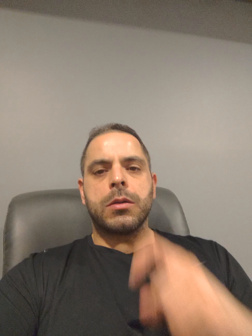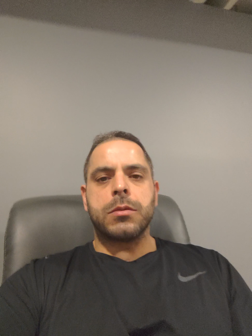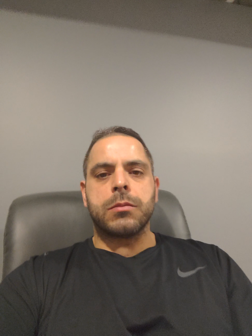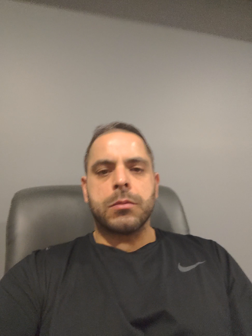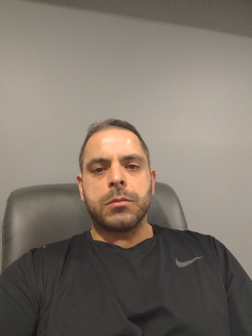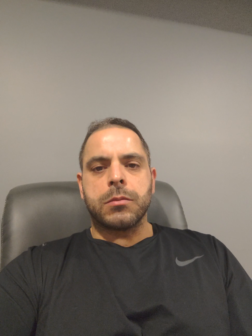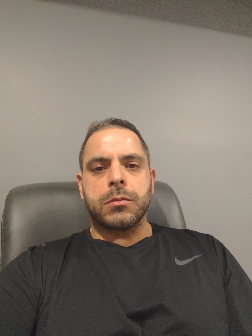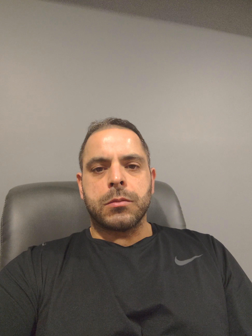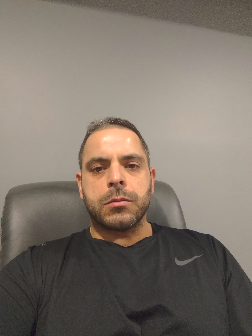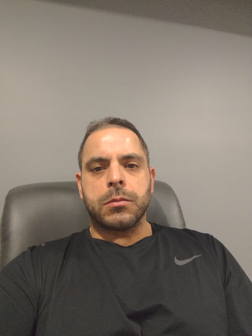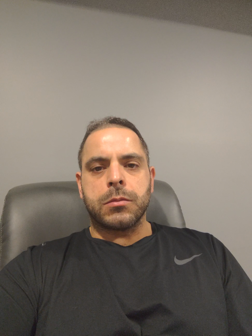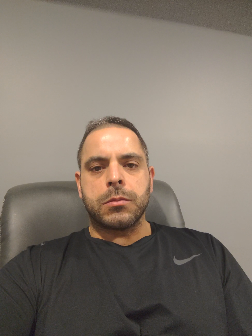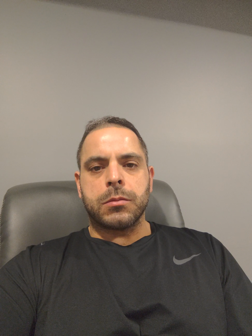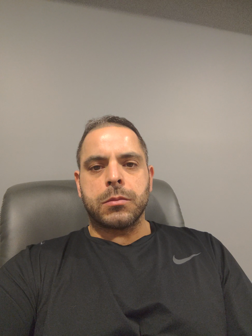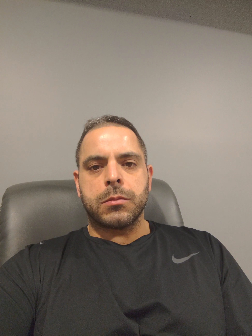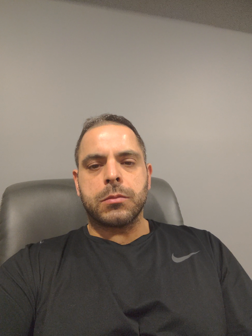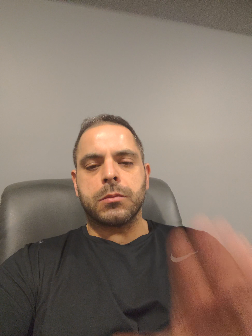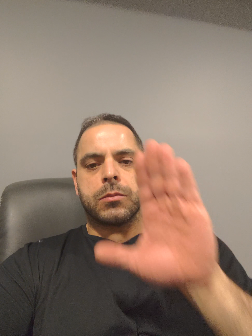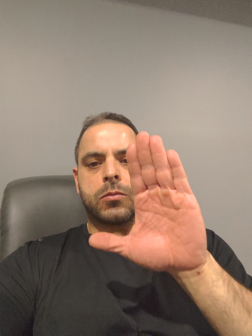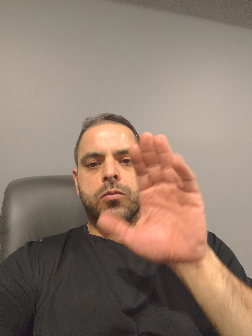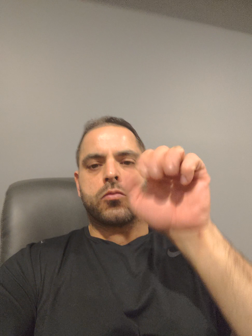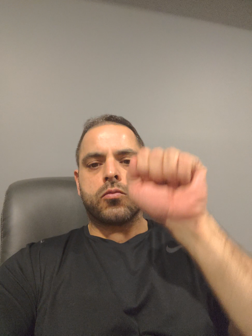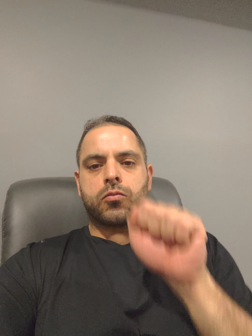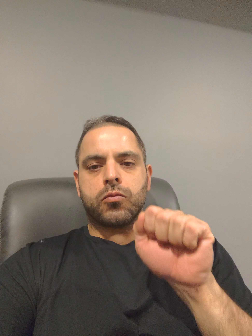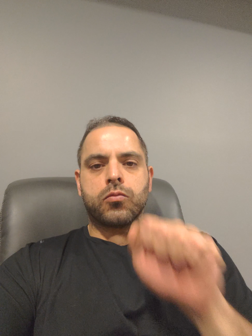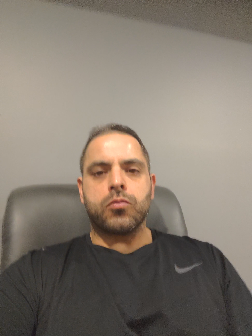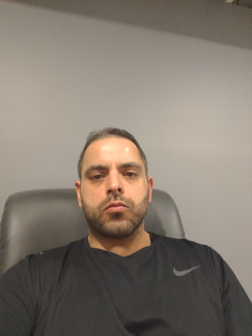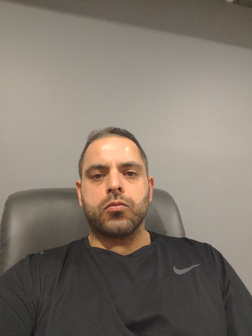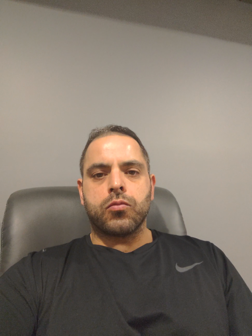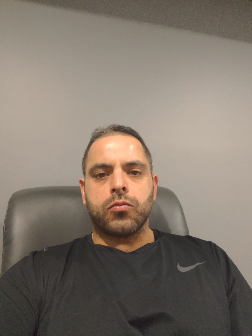mitten